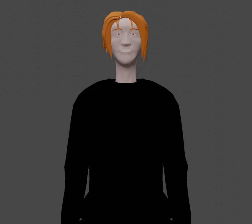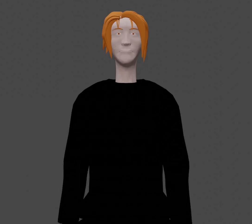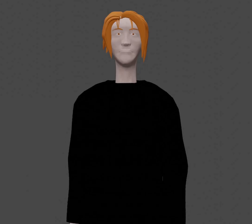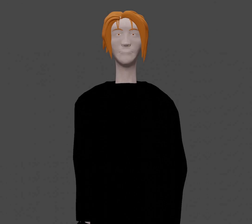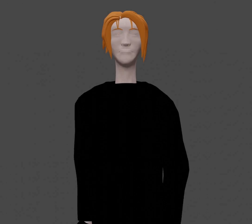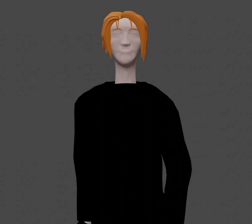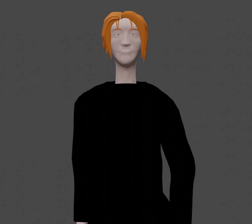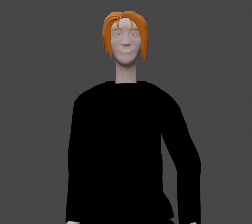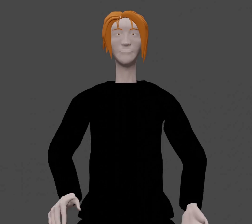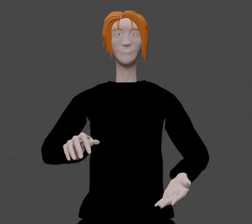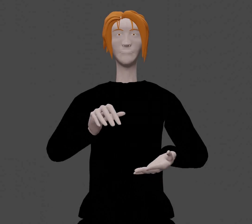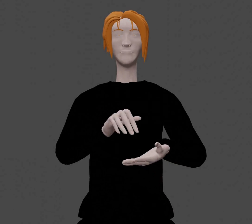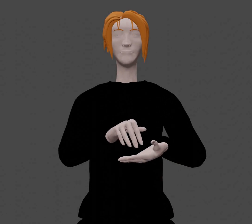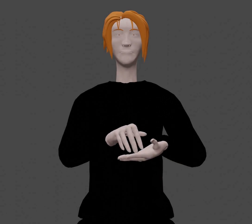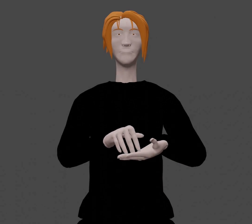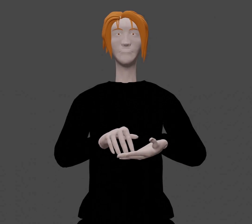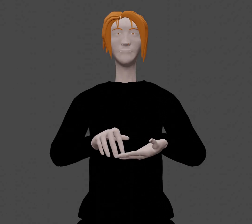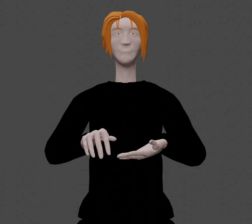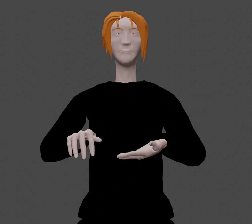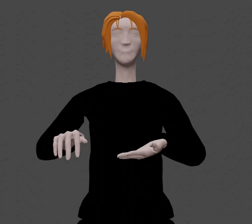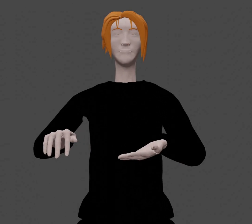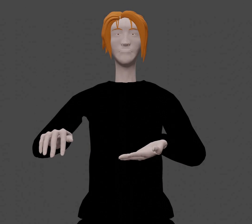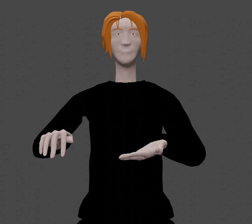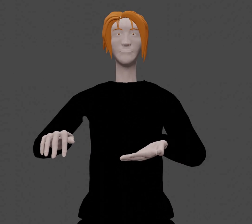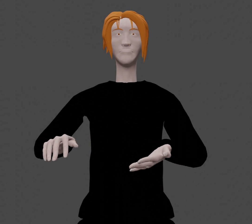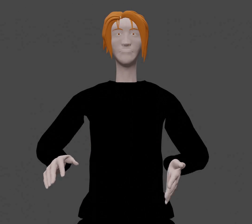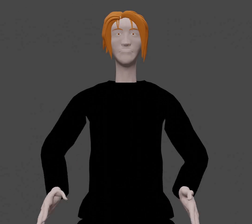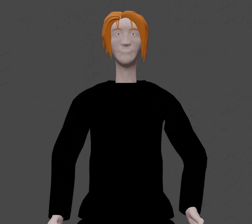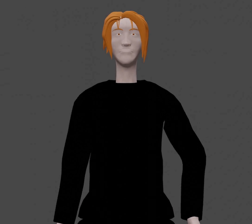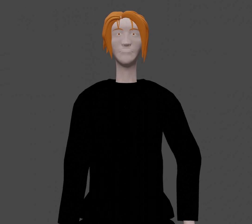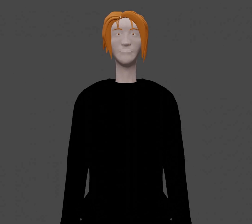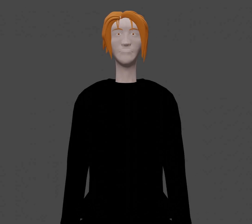Atone